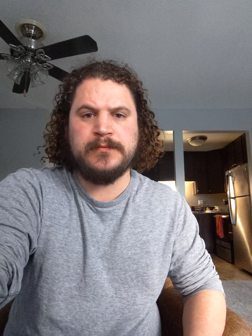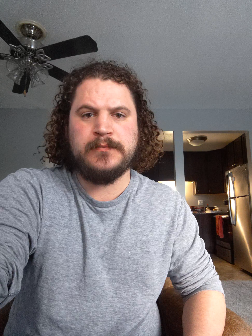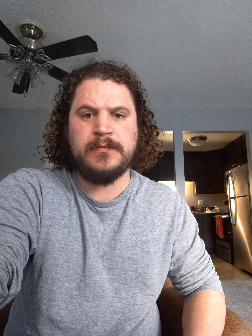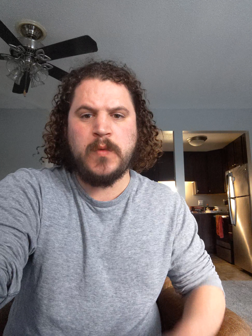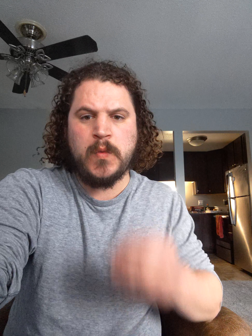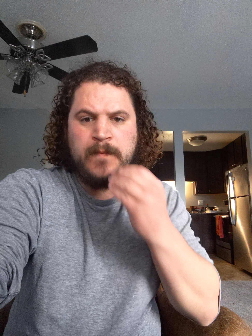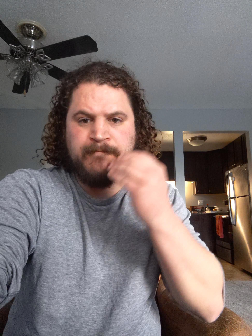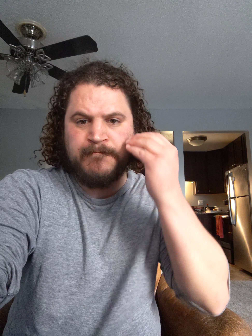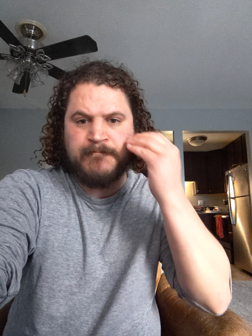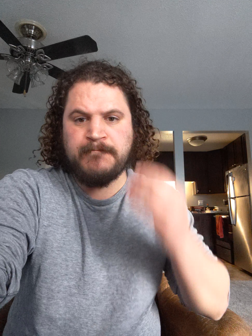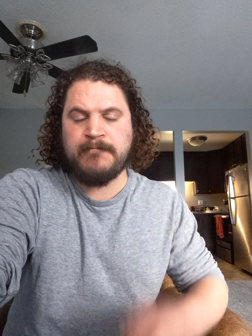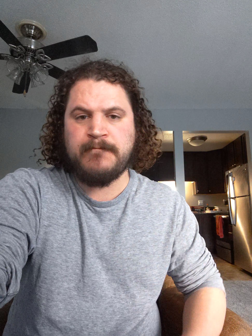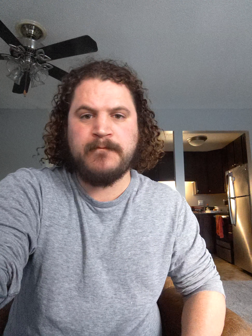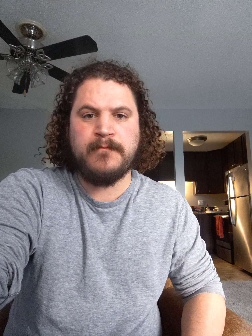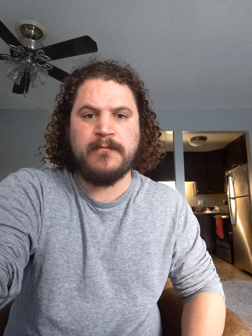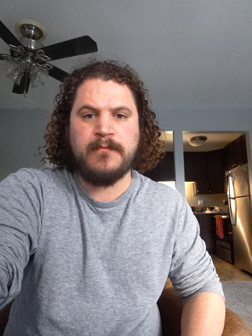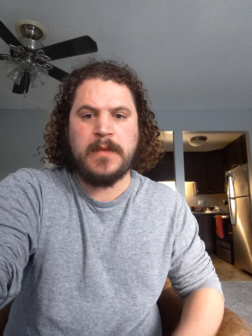home